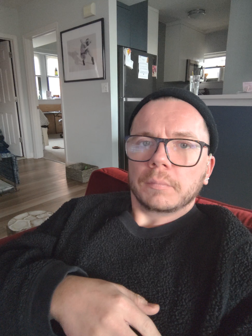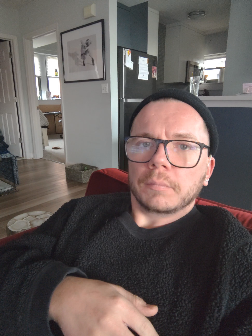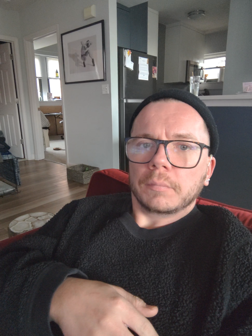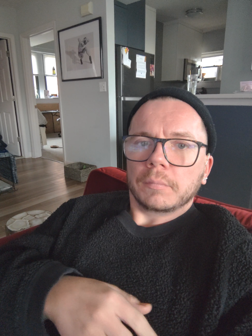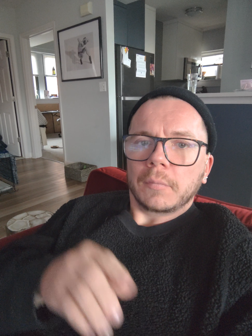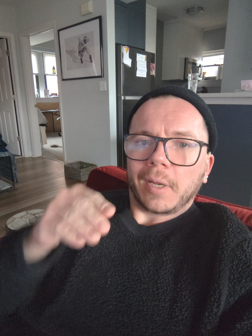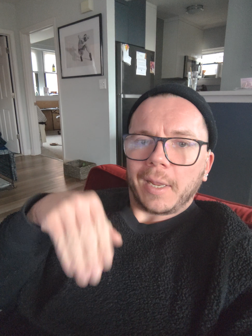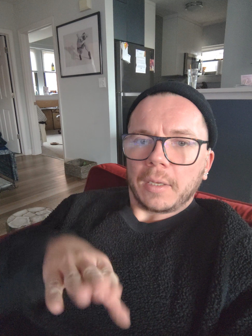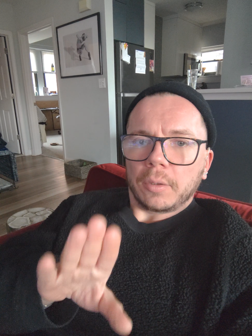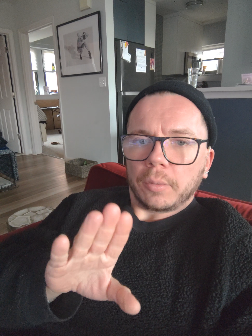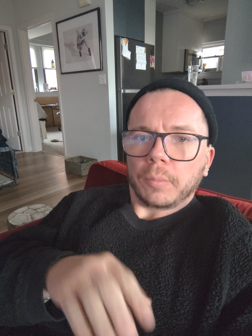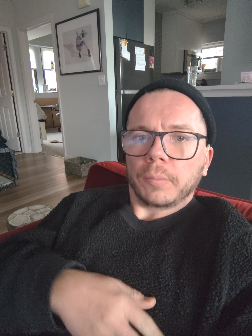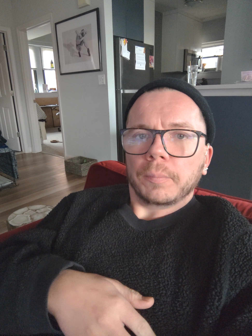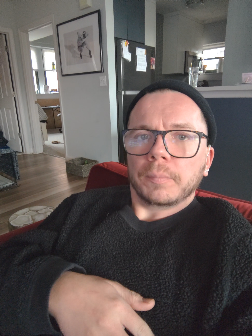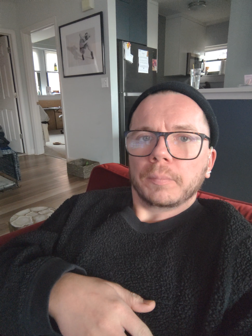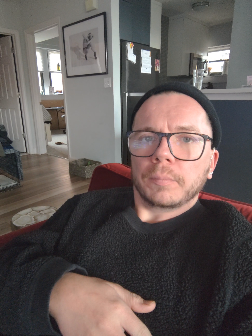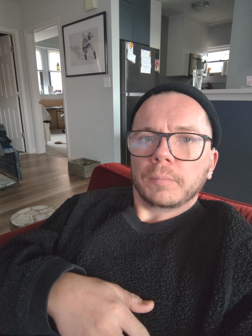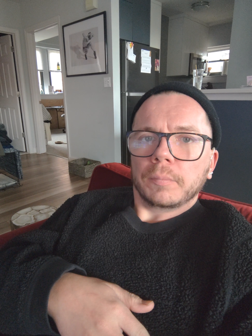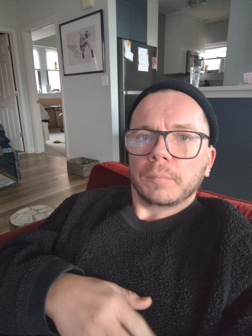into